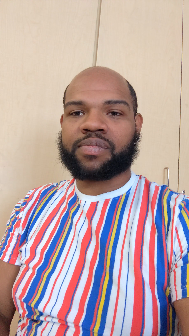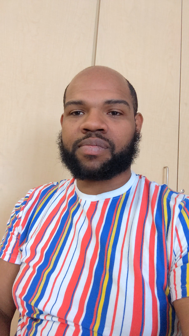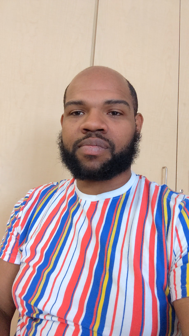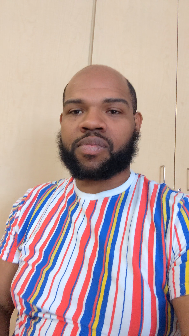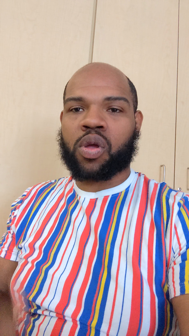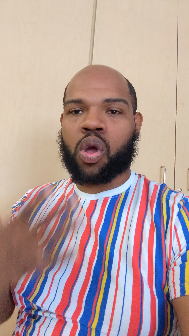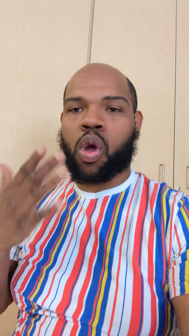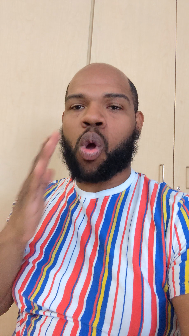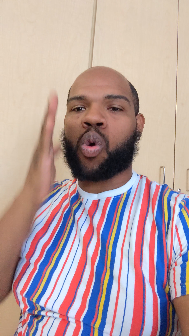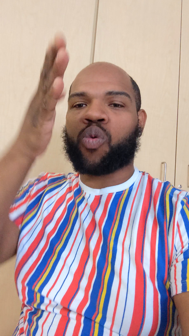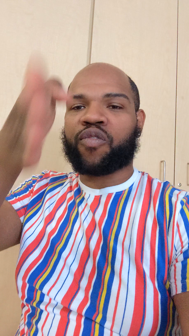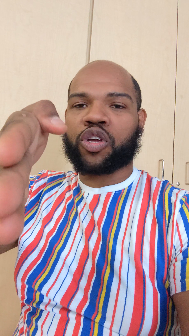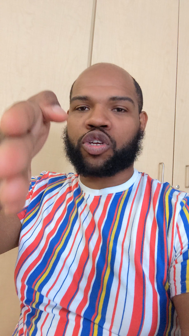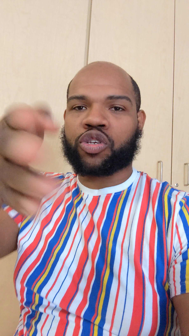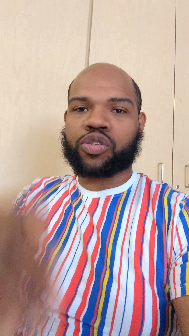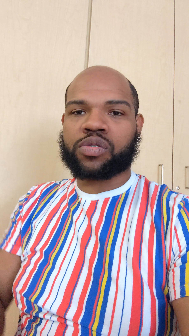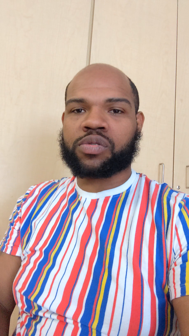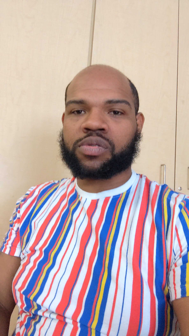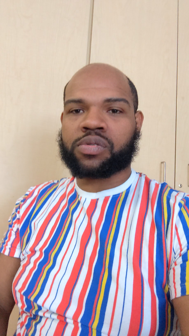over